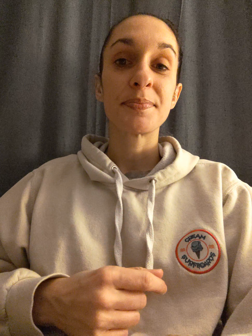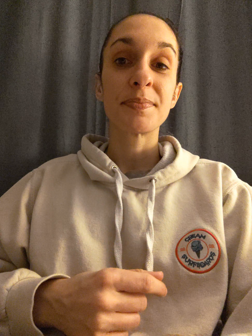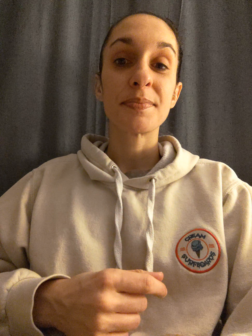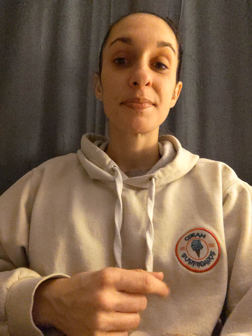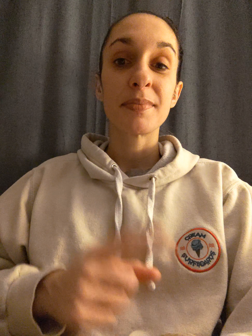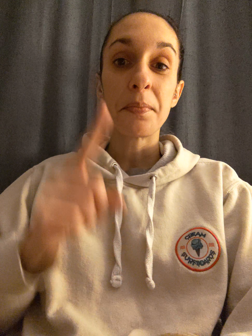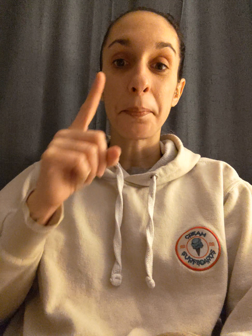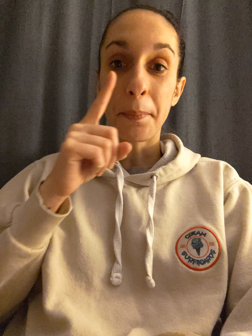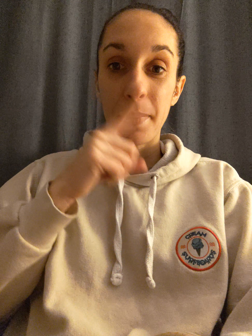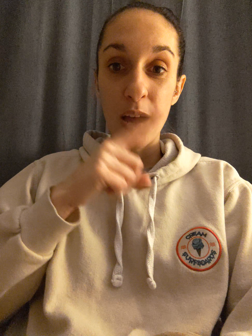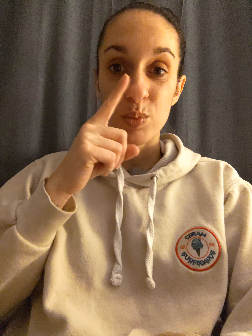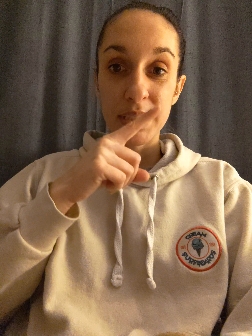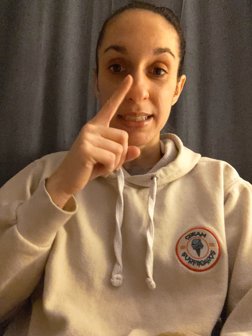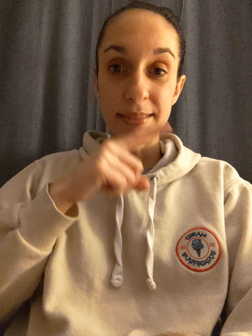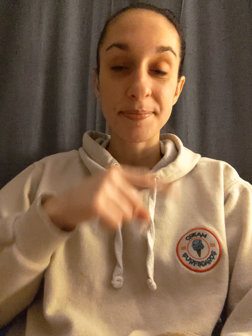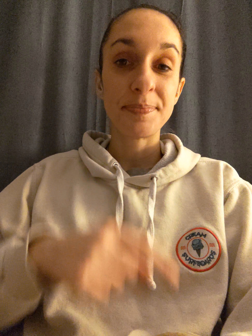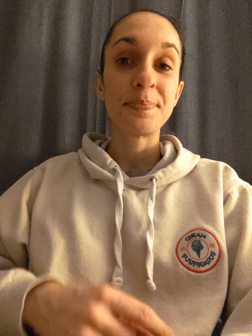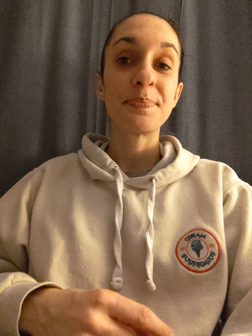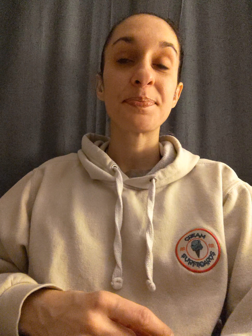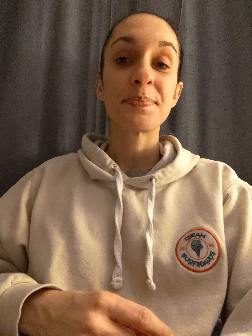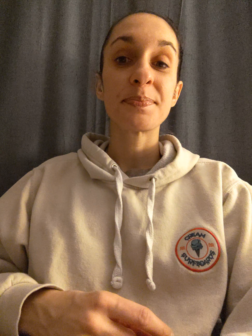mouse